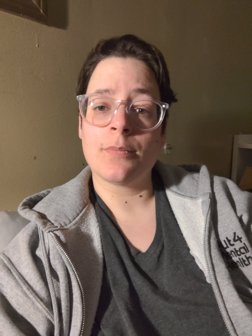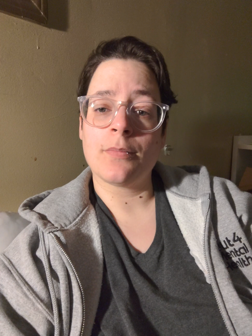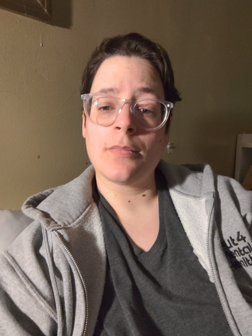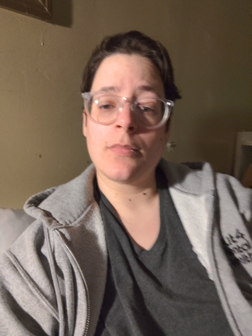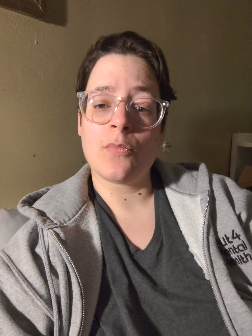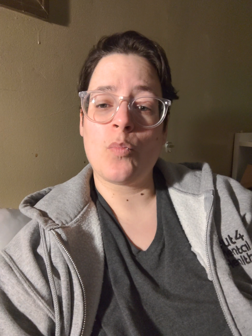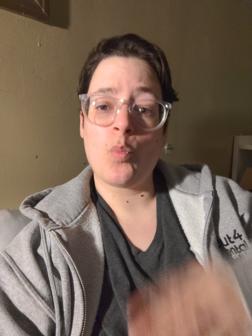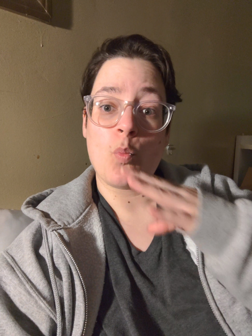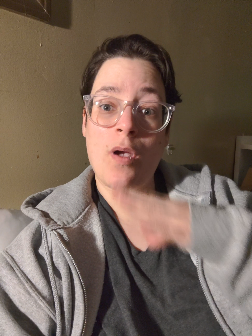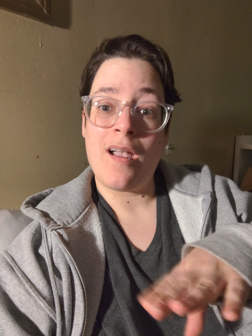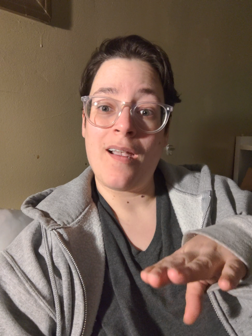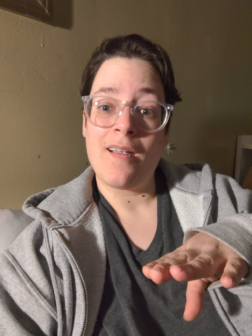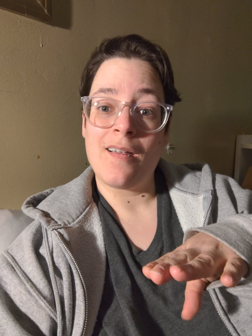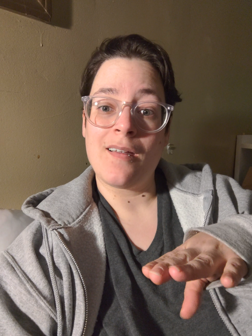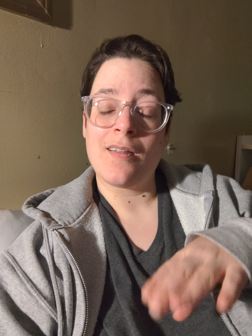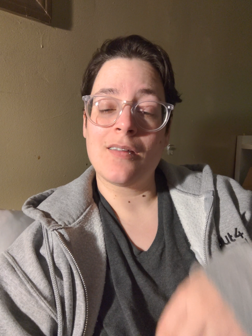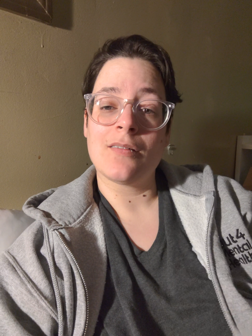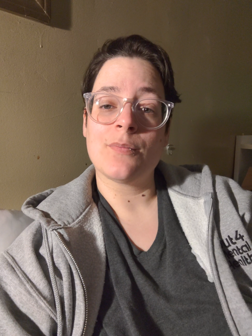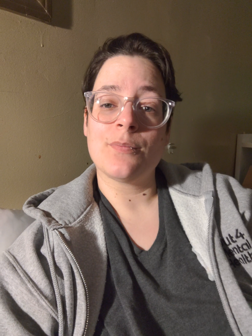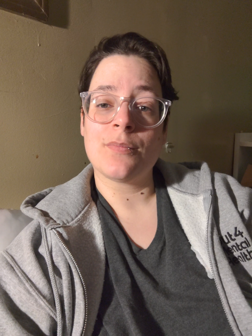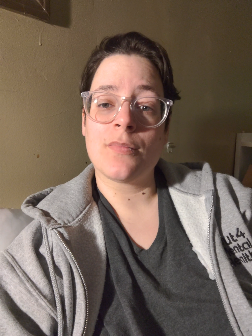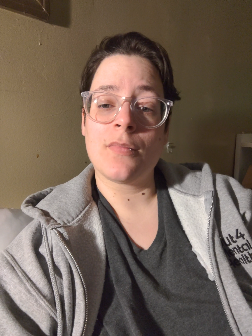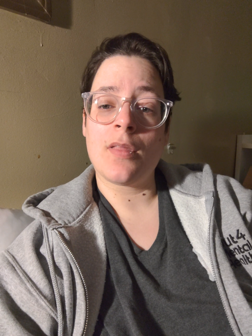quiet